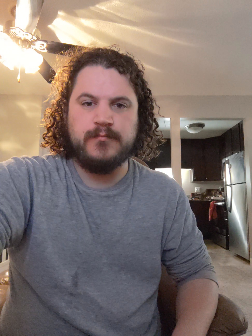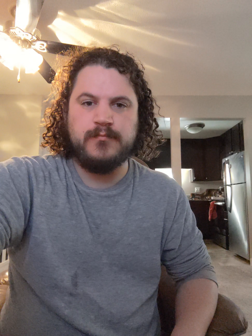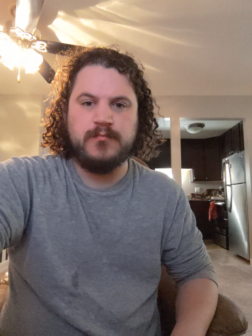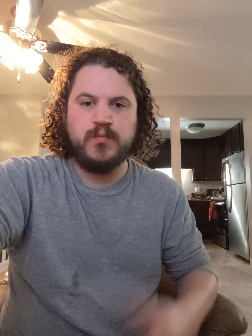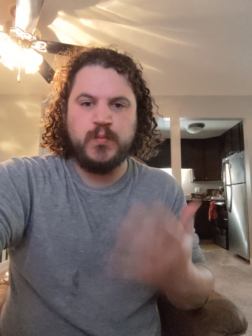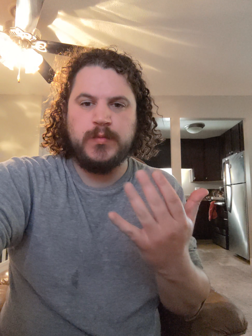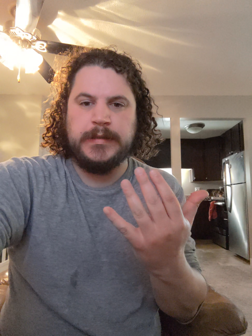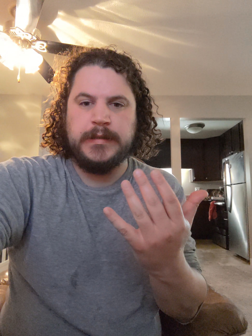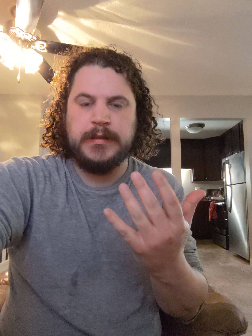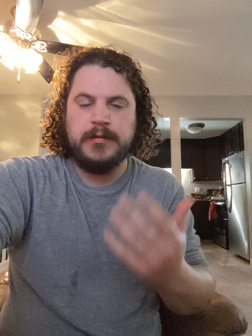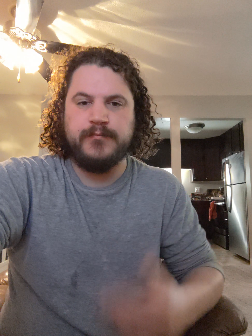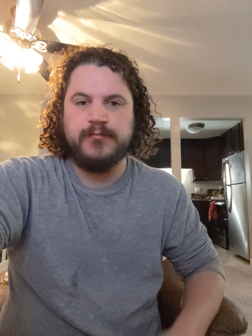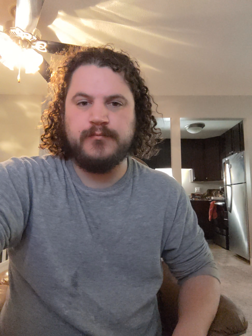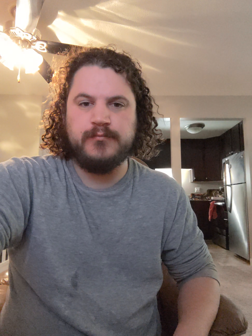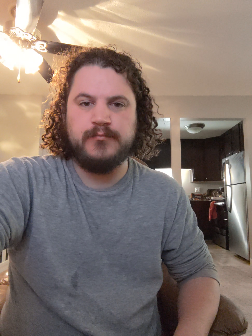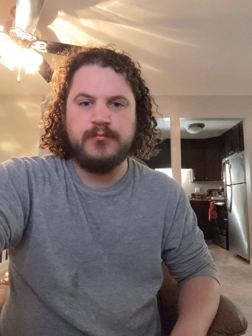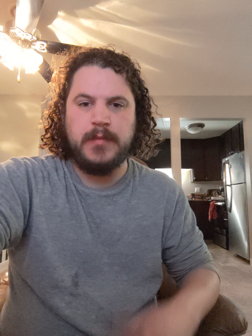wait